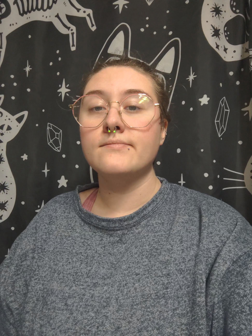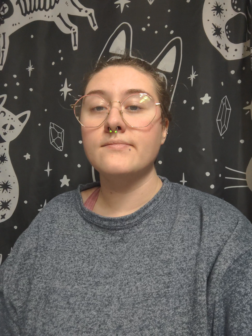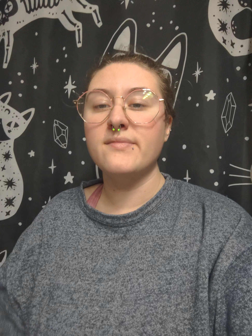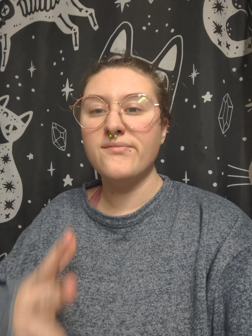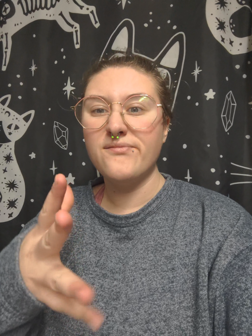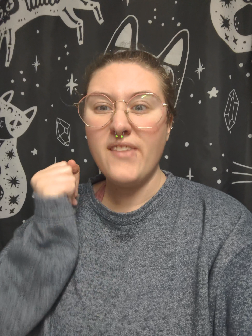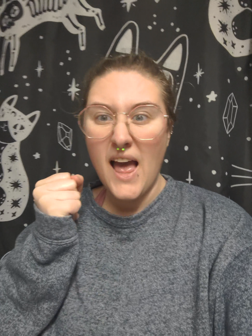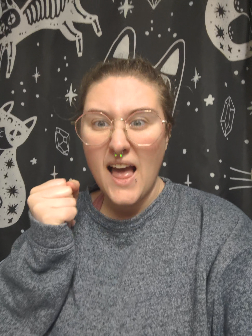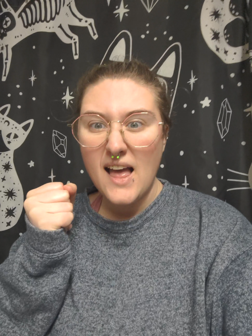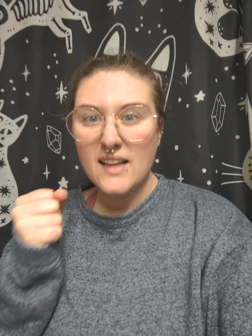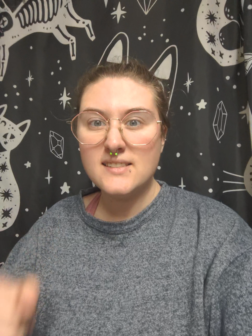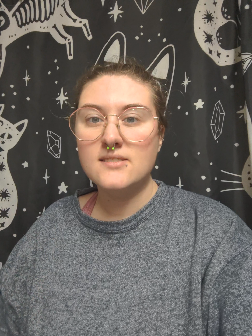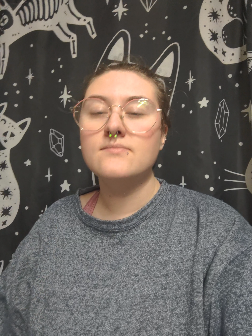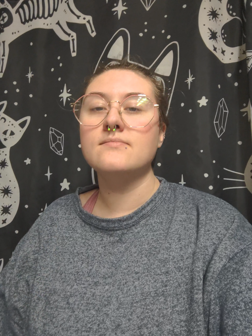fast